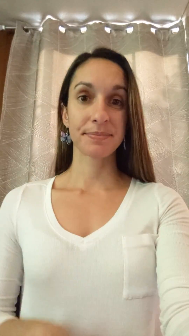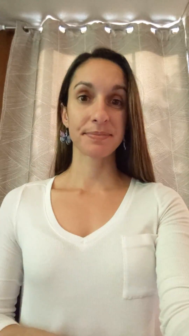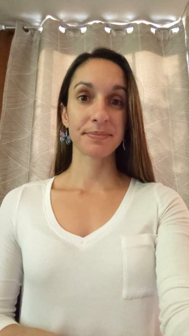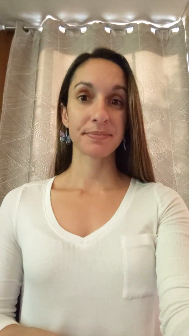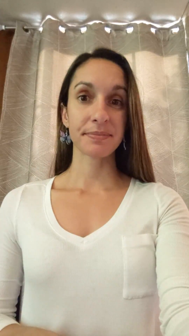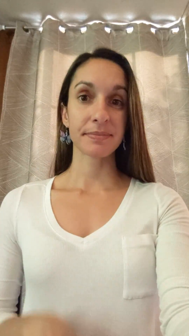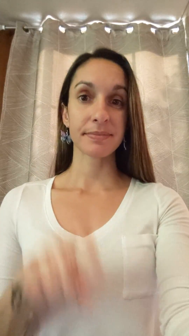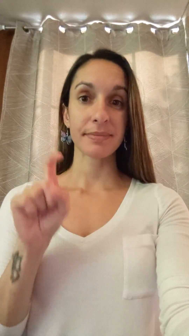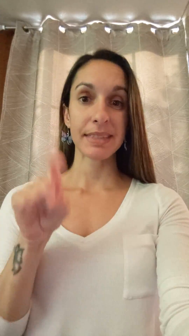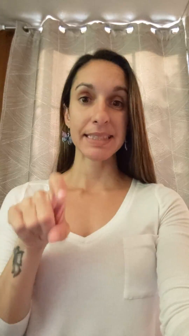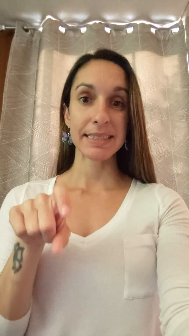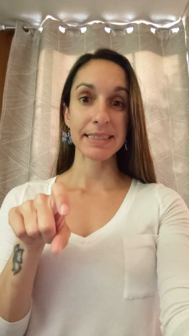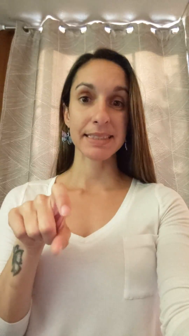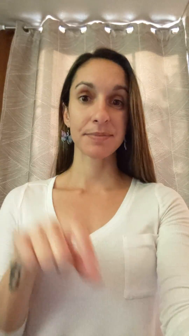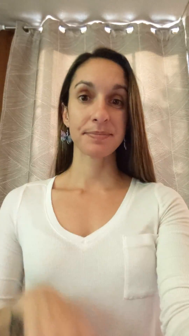need